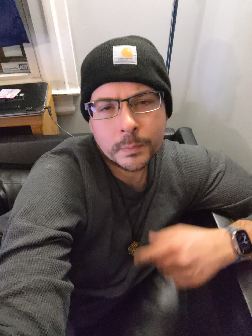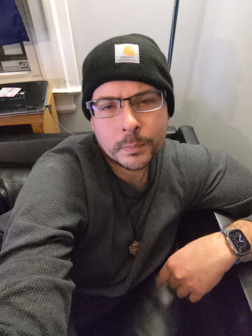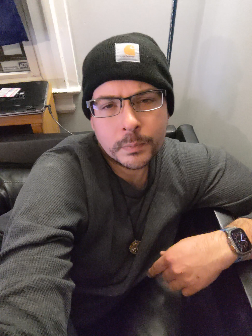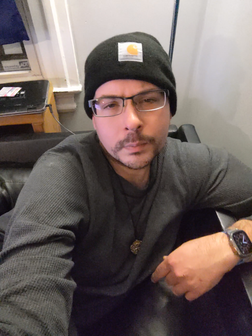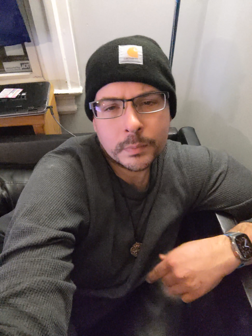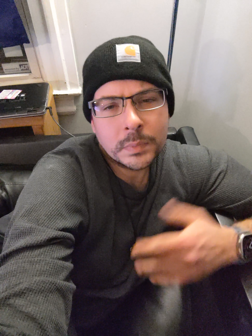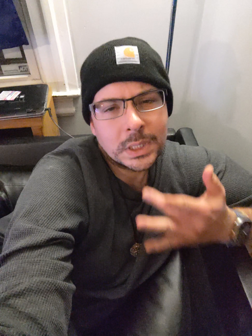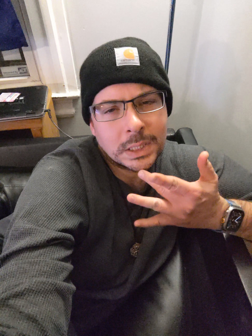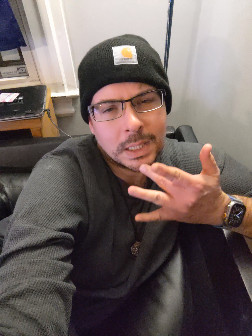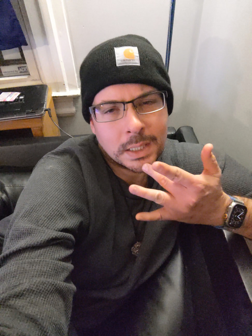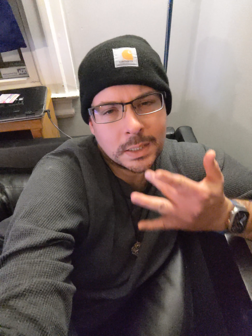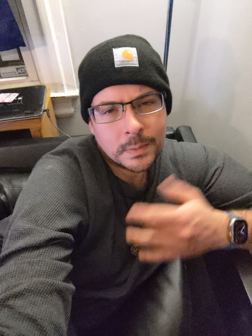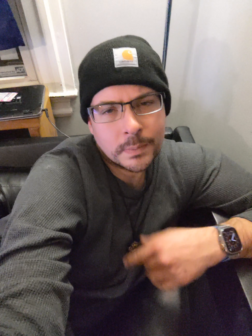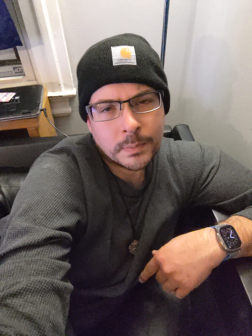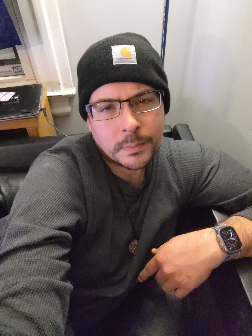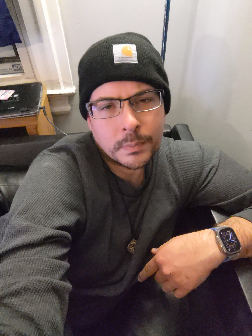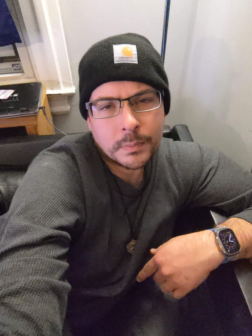taste